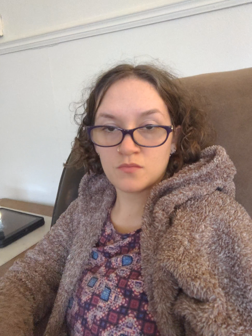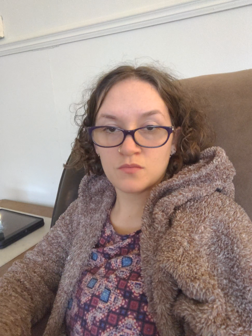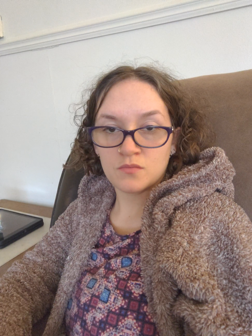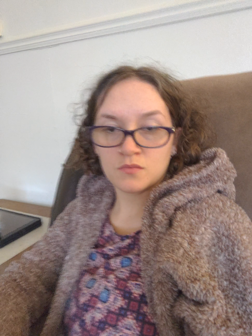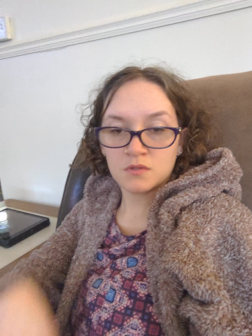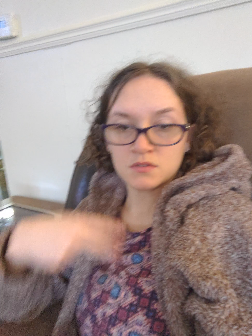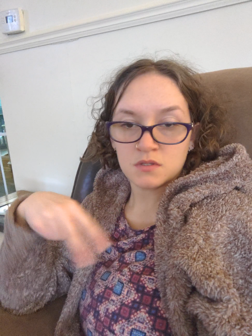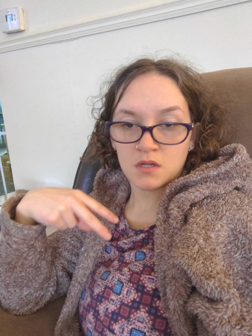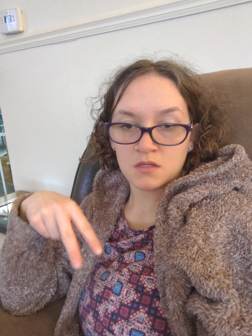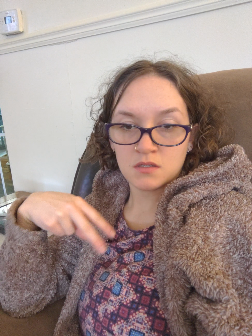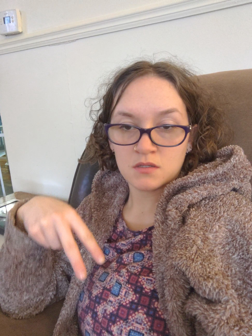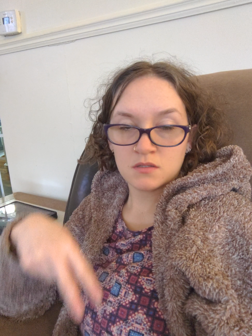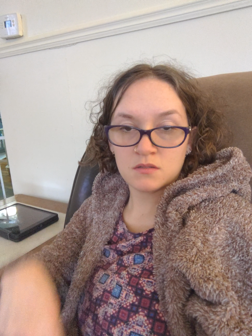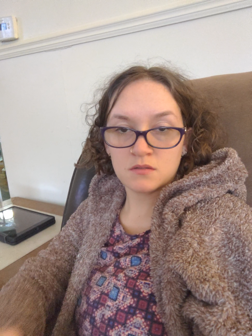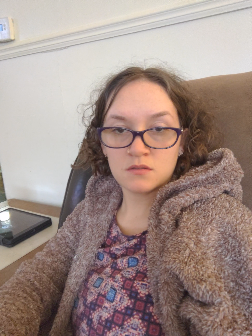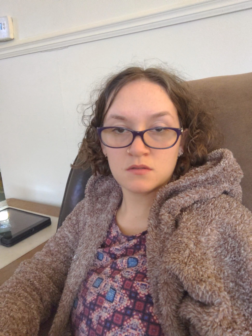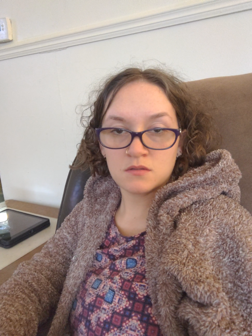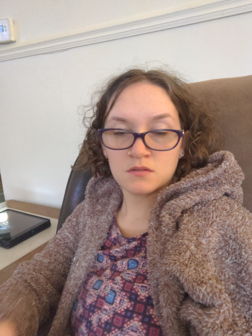dance